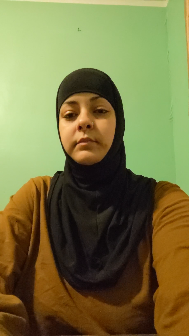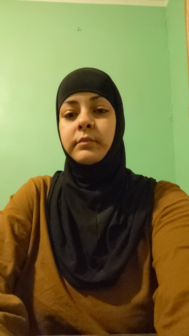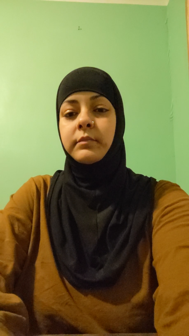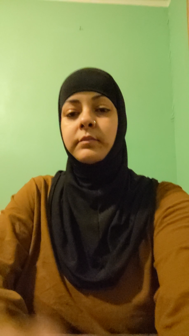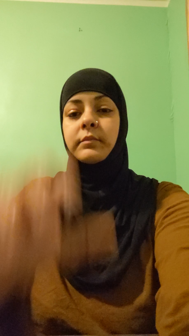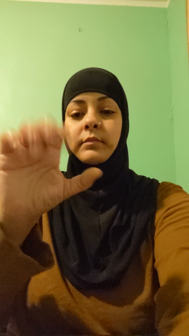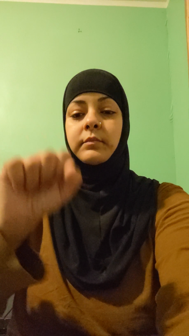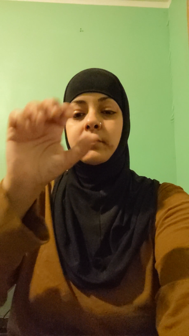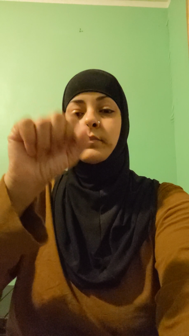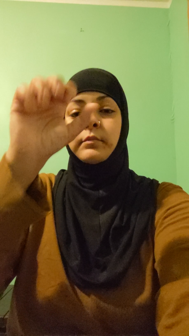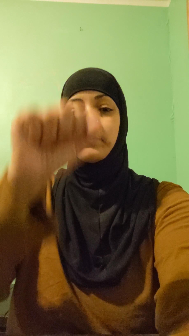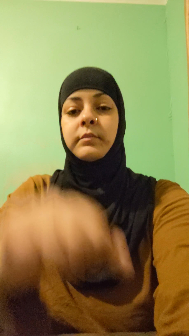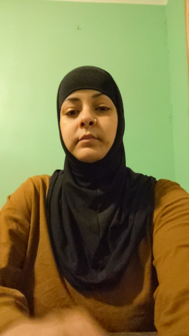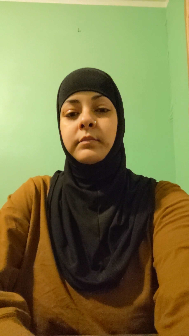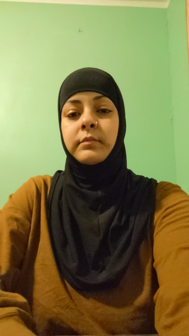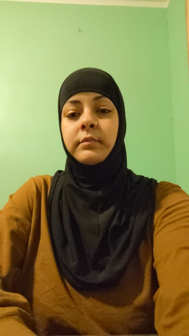ladder